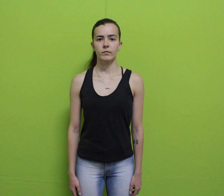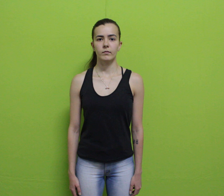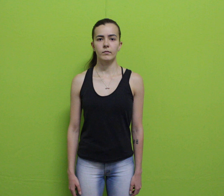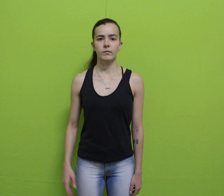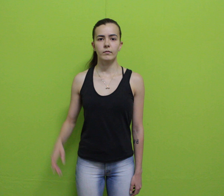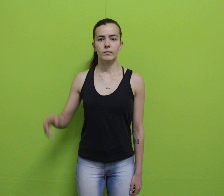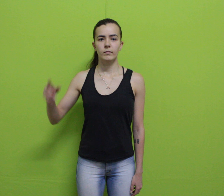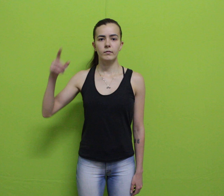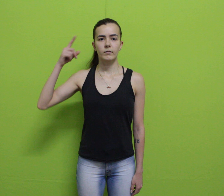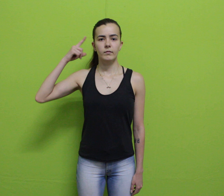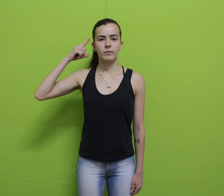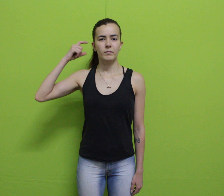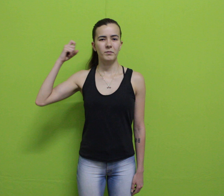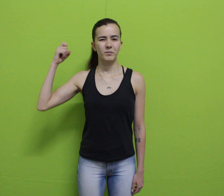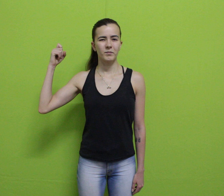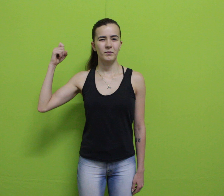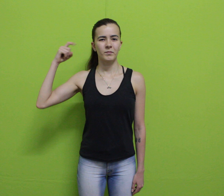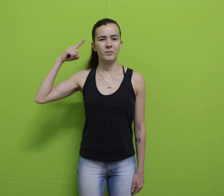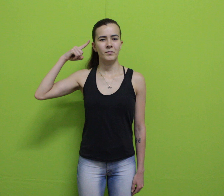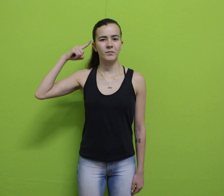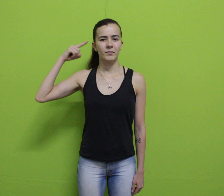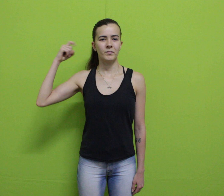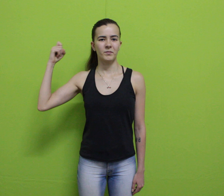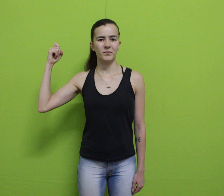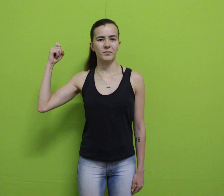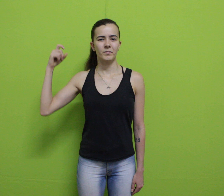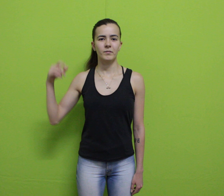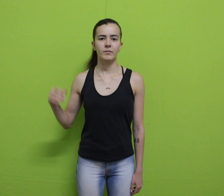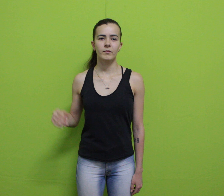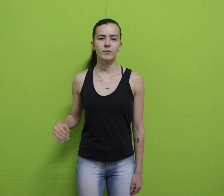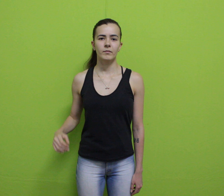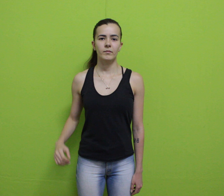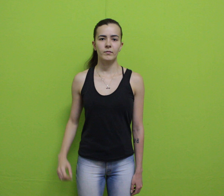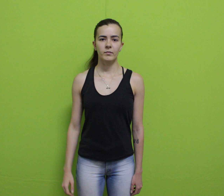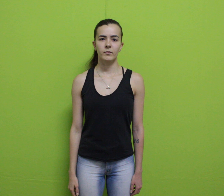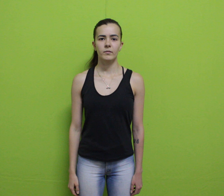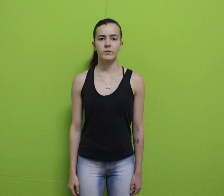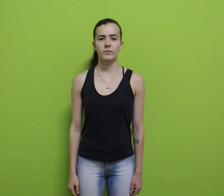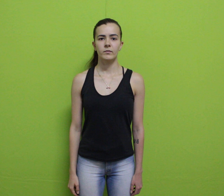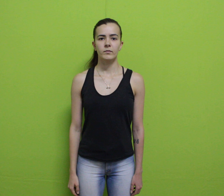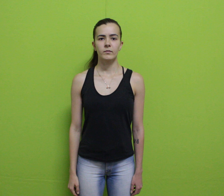barulho